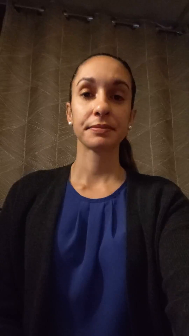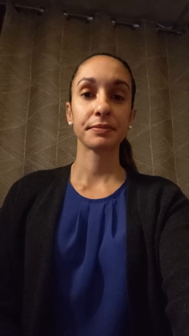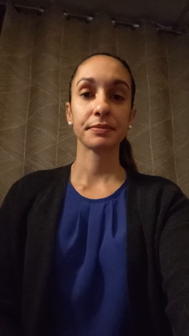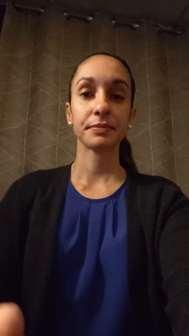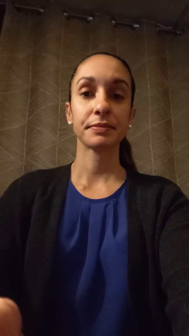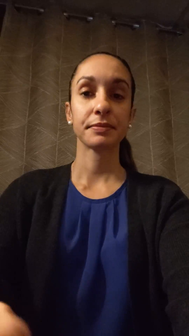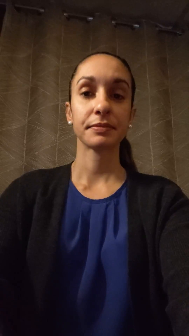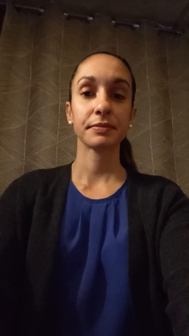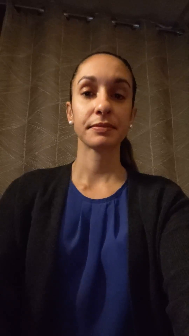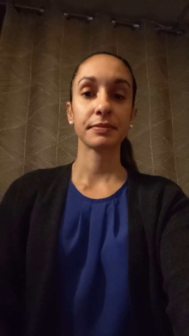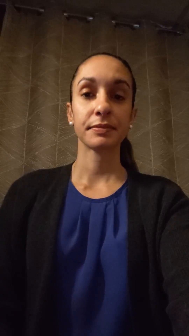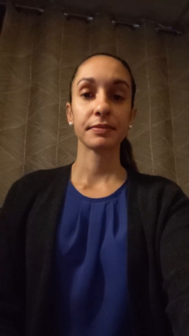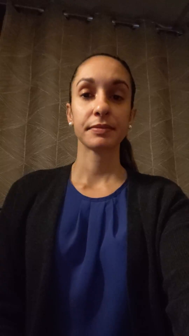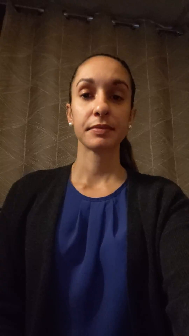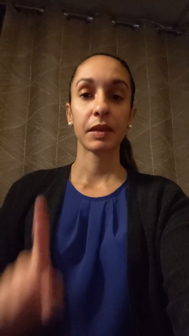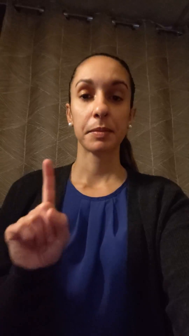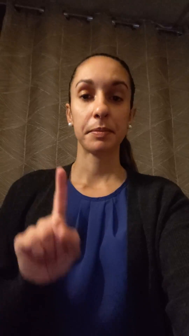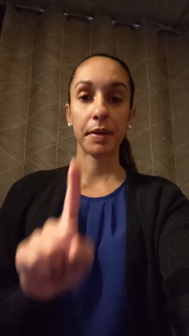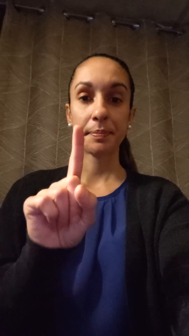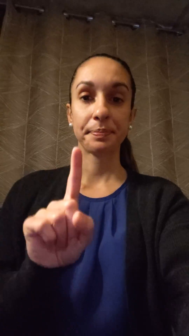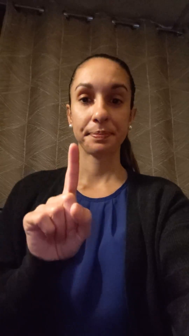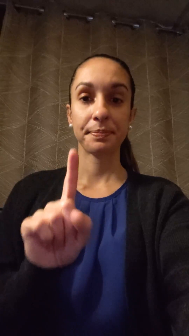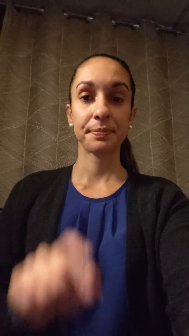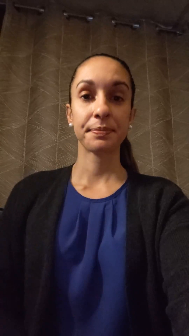bump